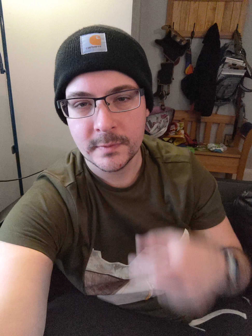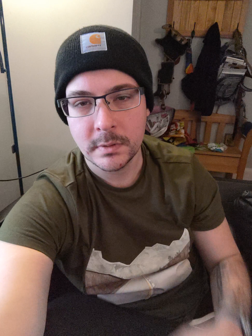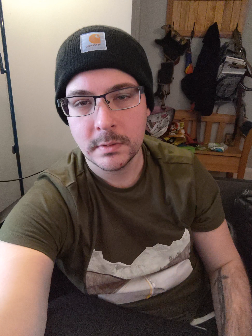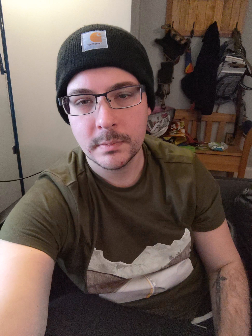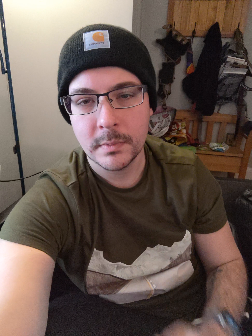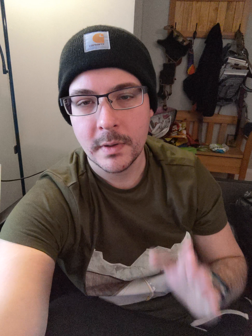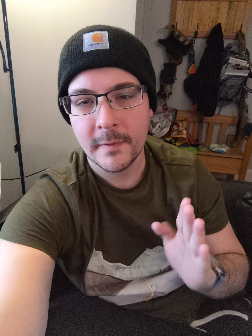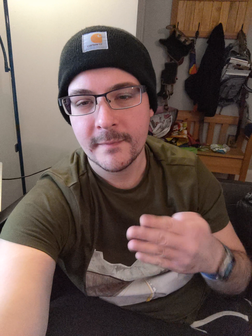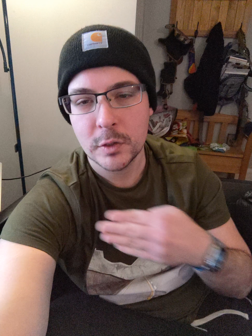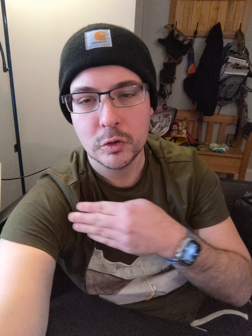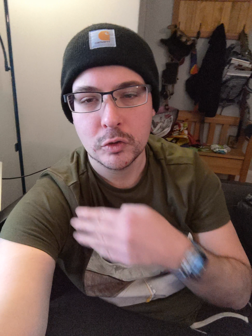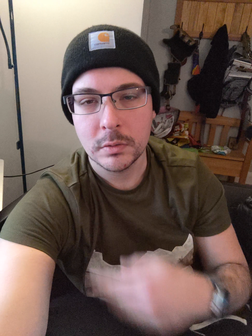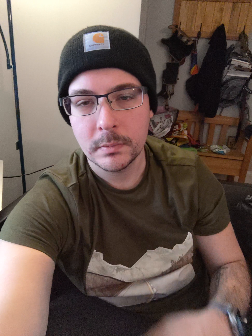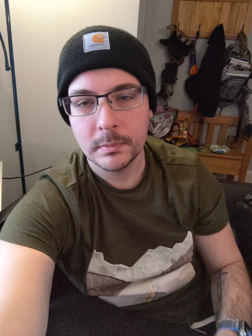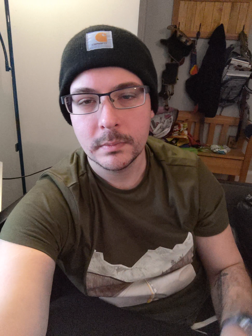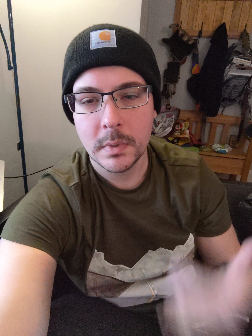fish